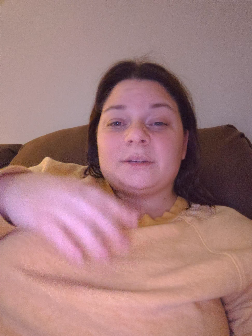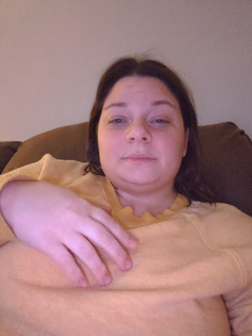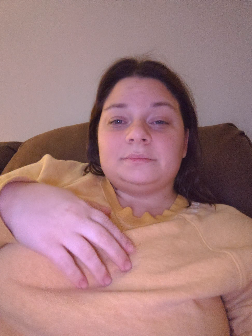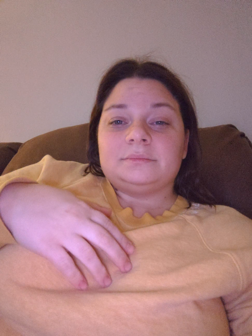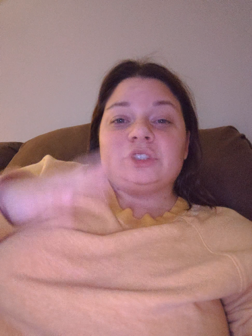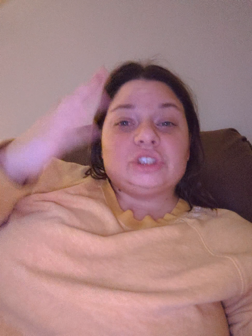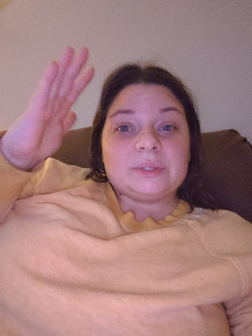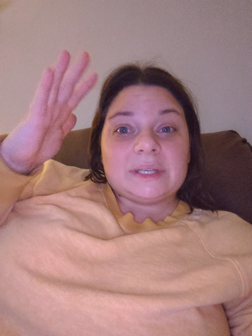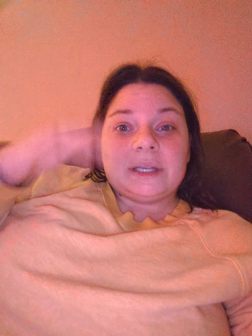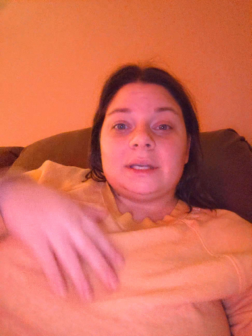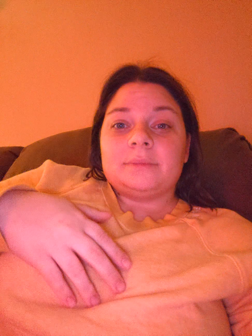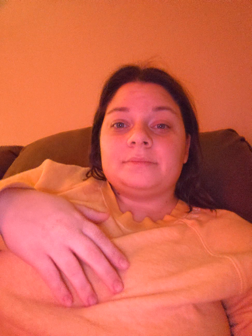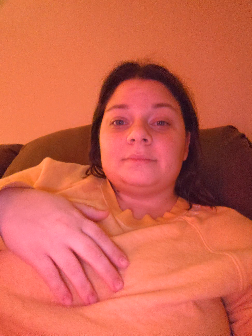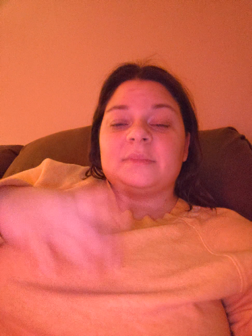tree